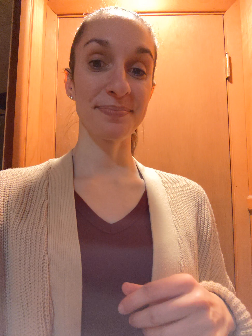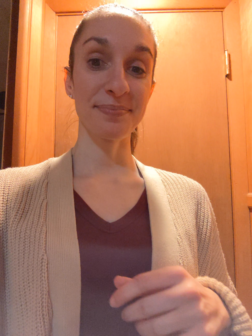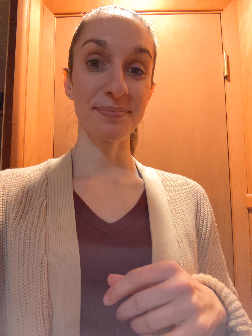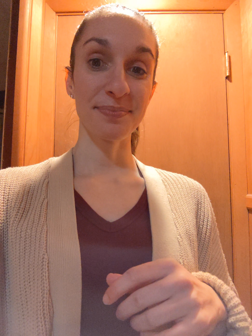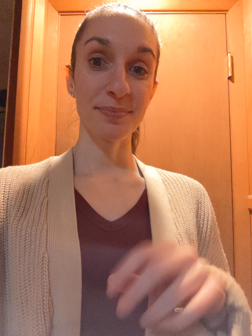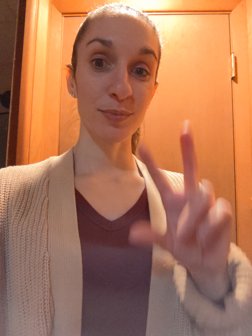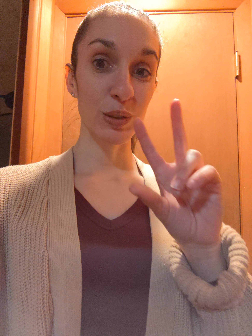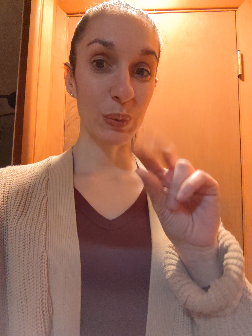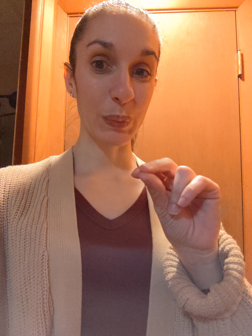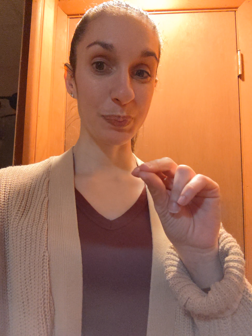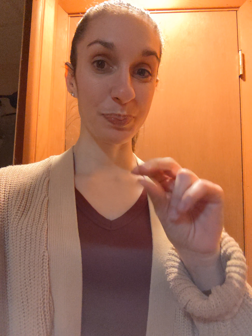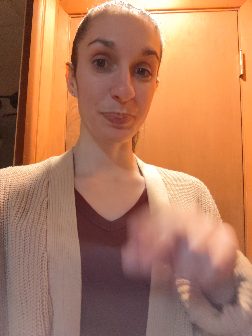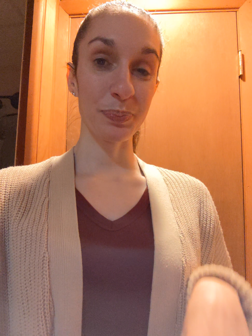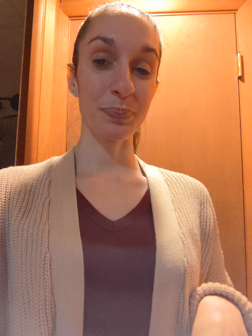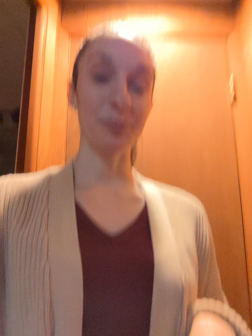no